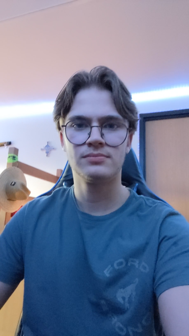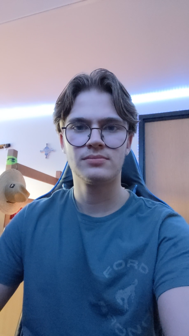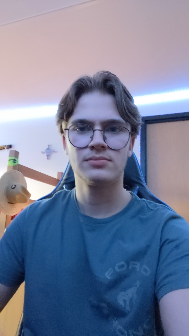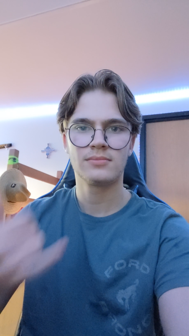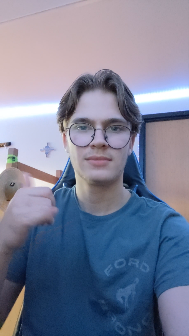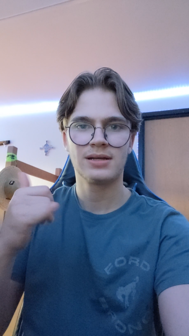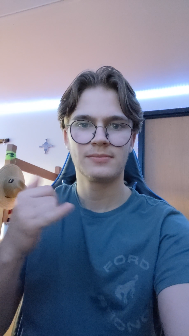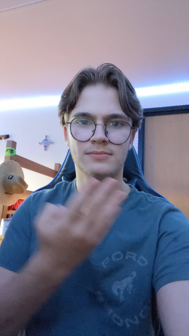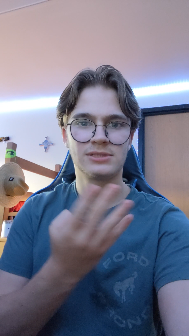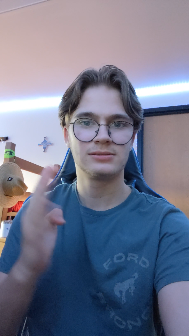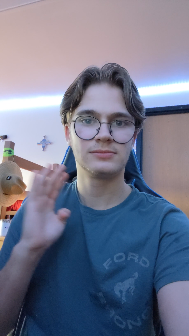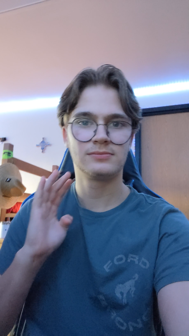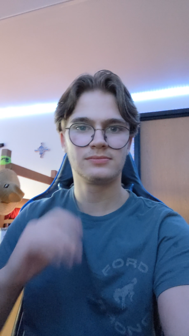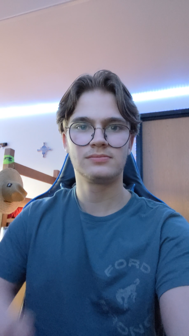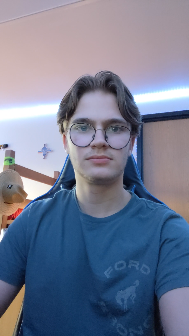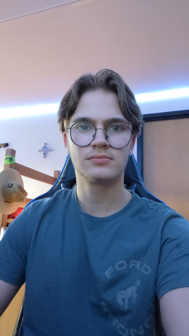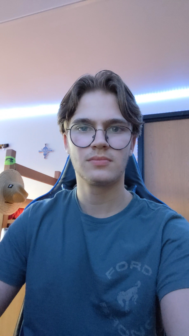playpen